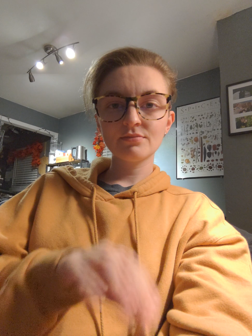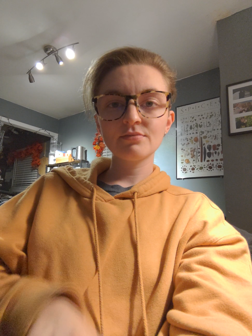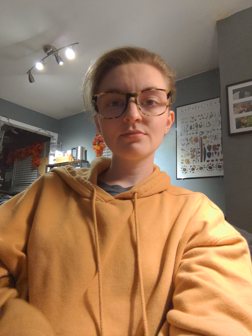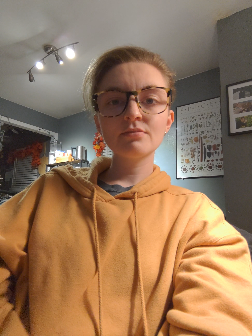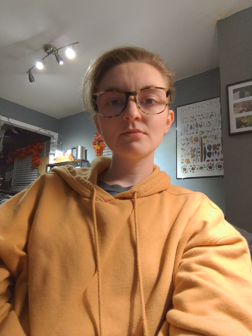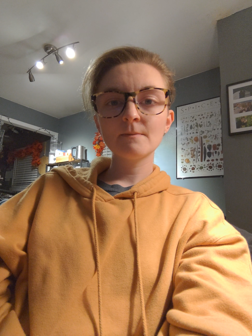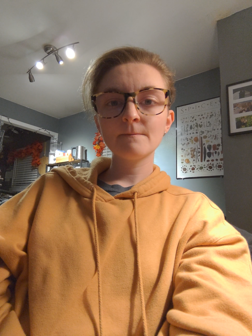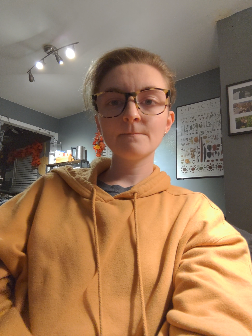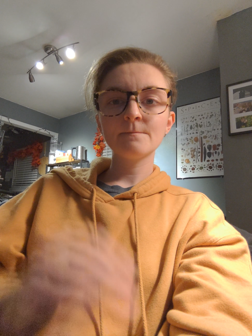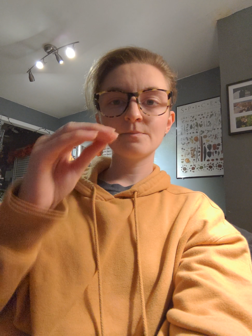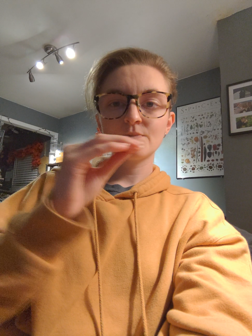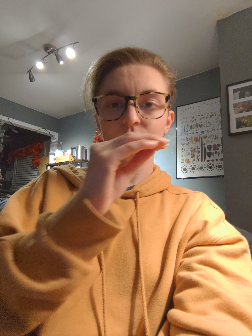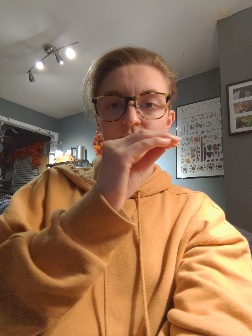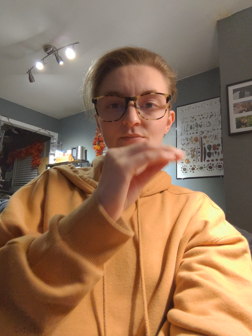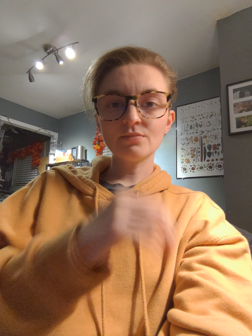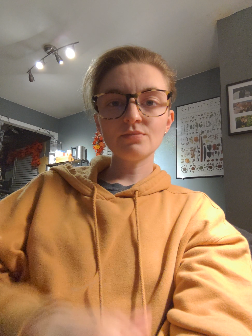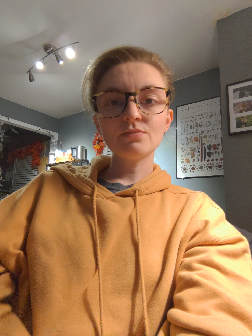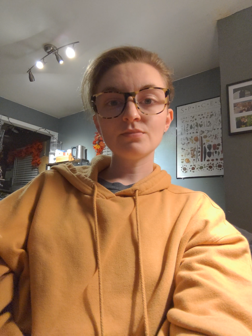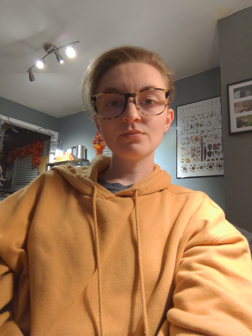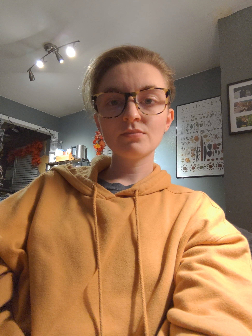dinosaur